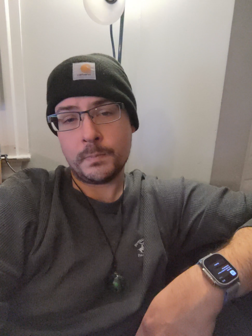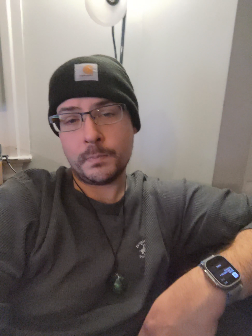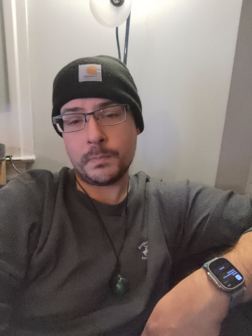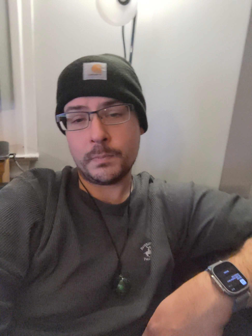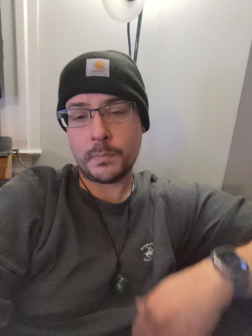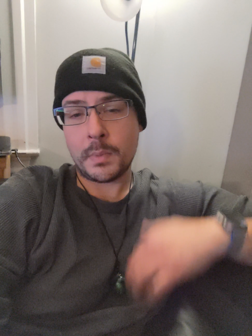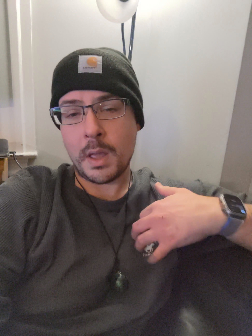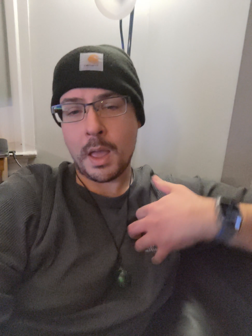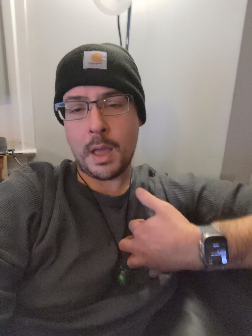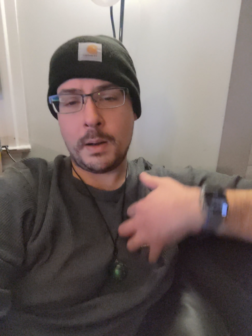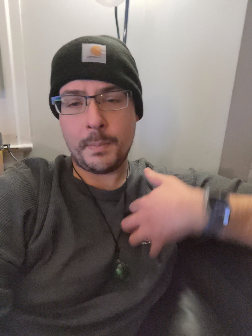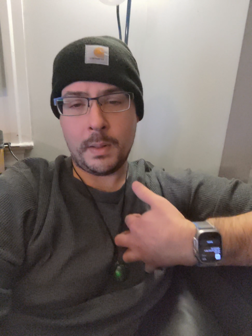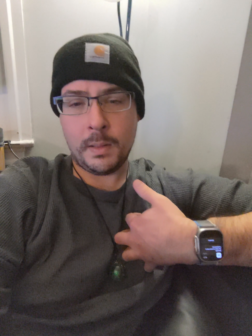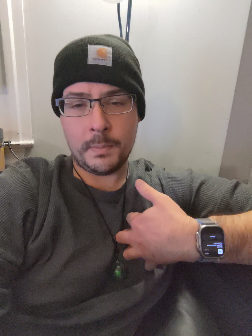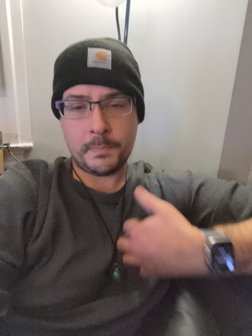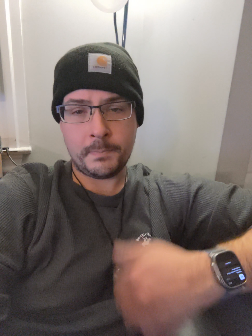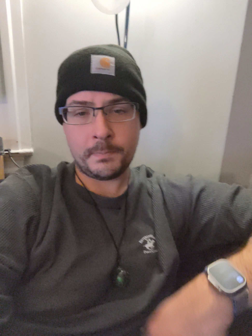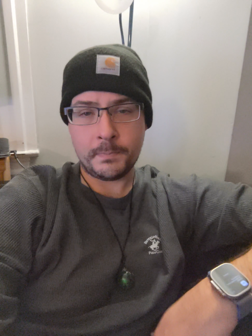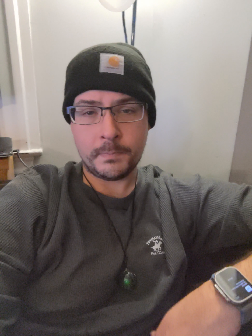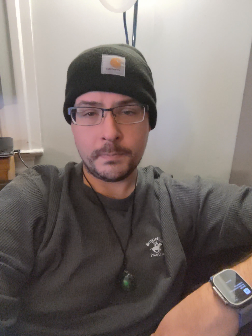animal